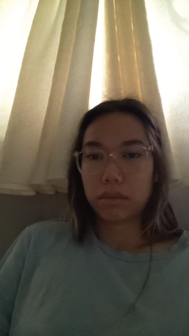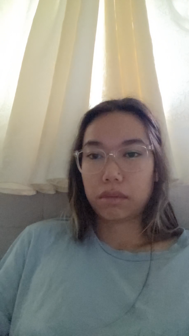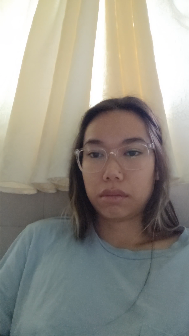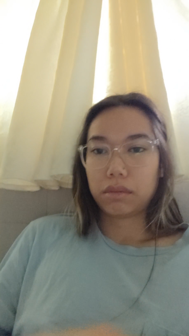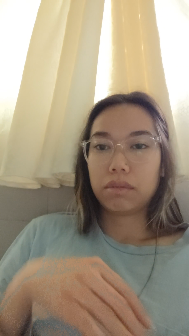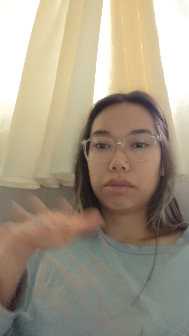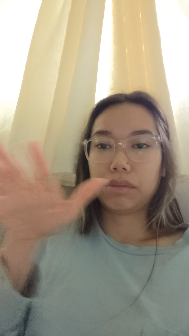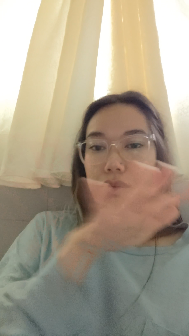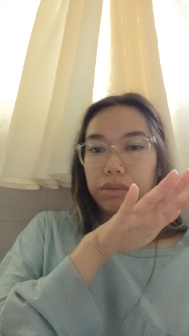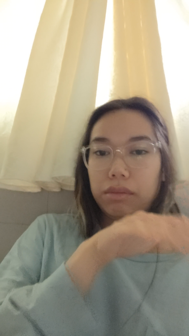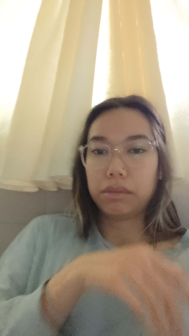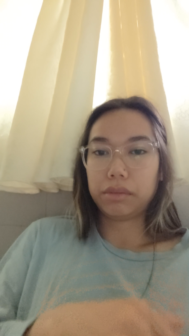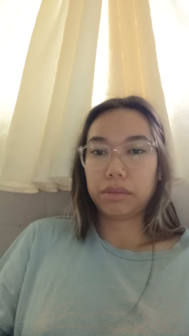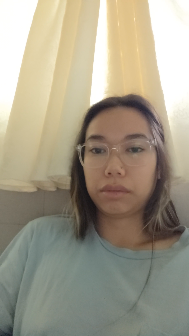full